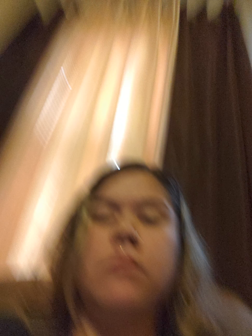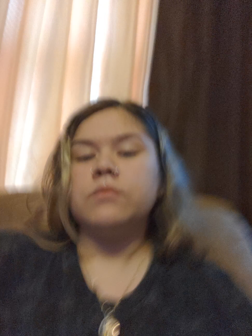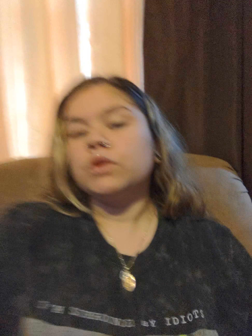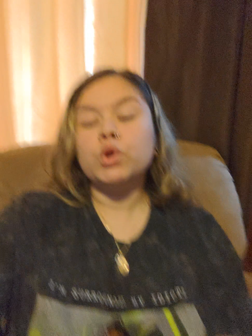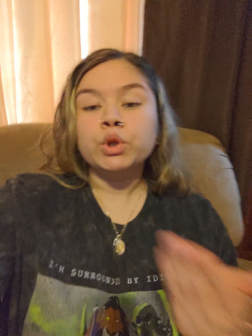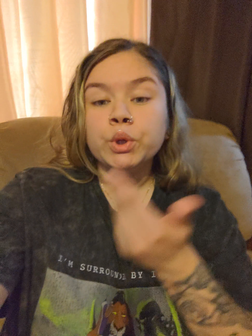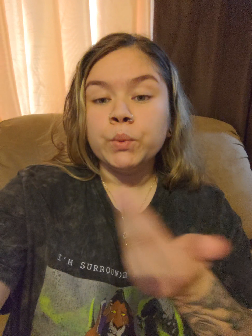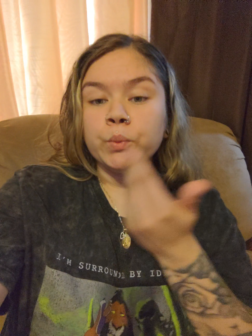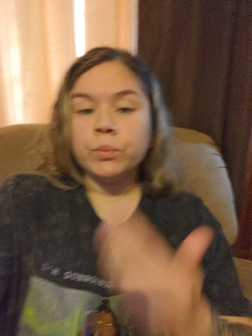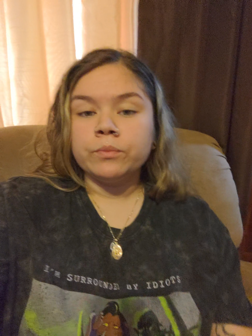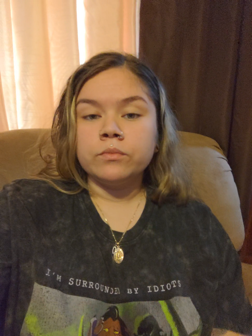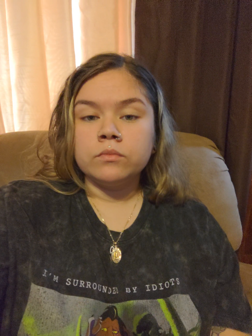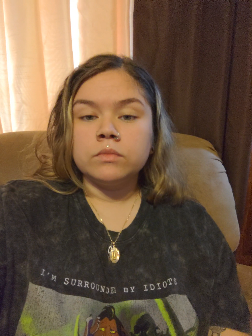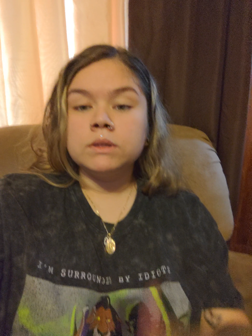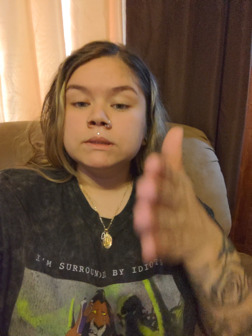new